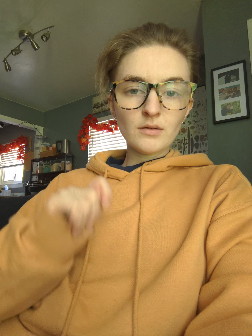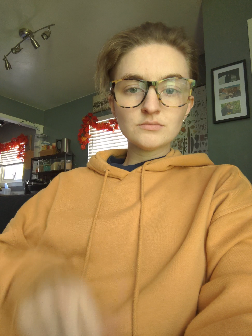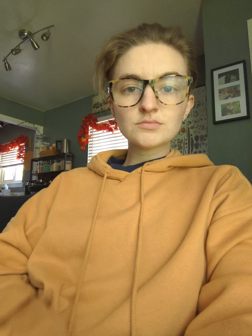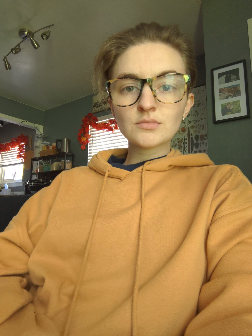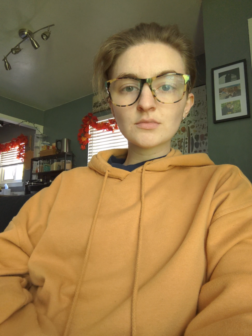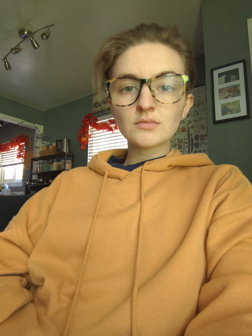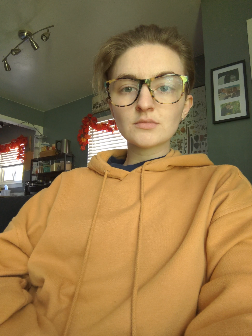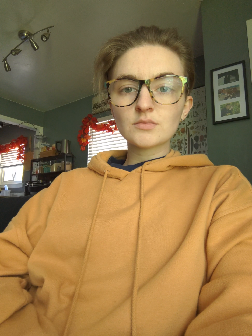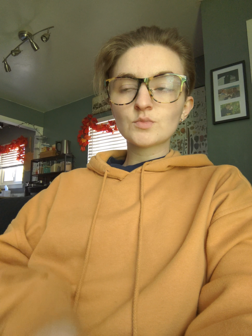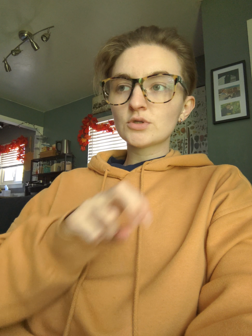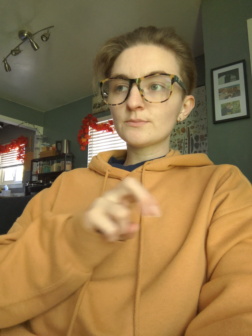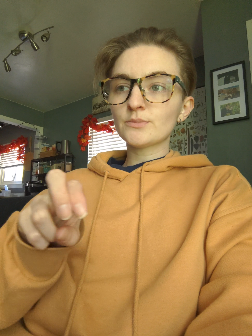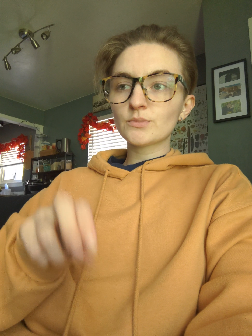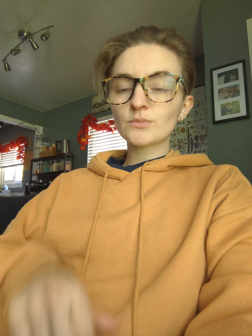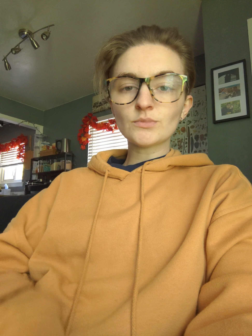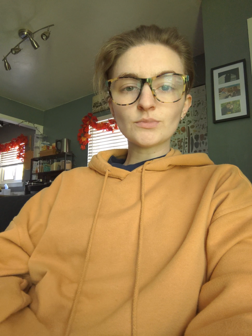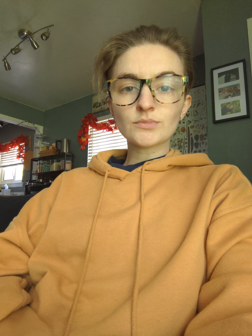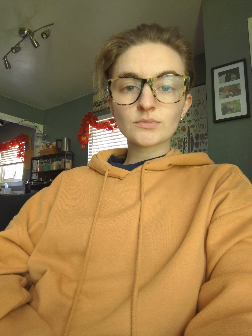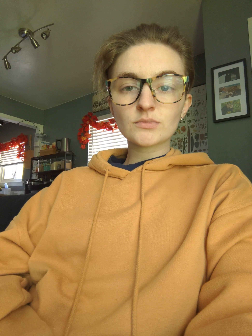couch